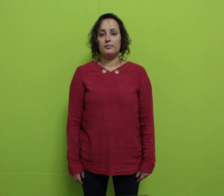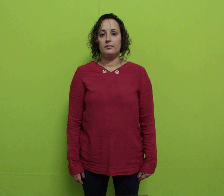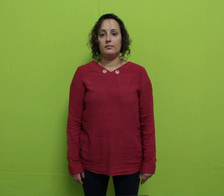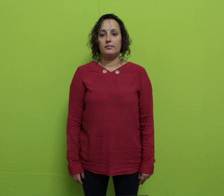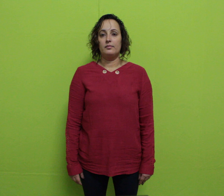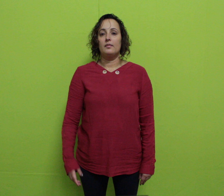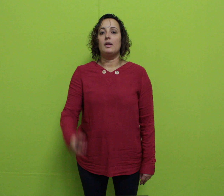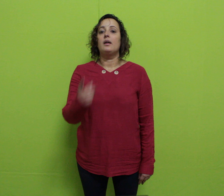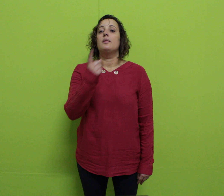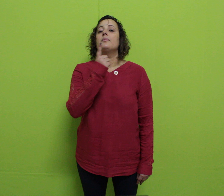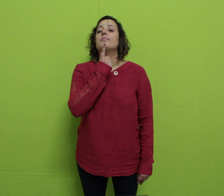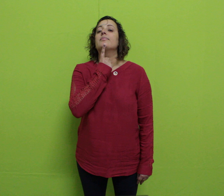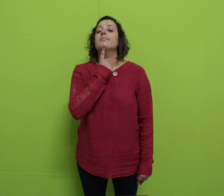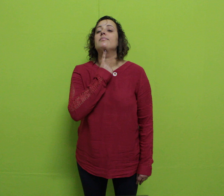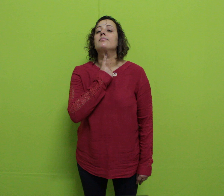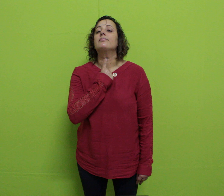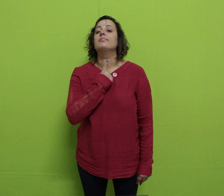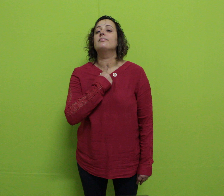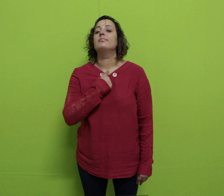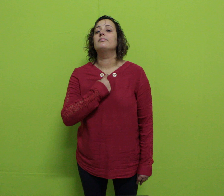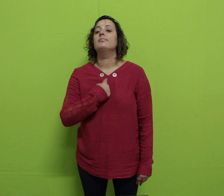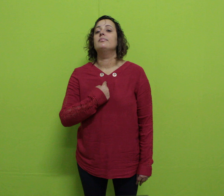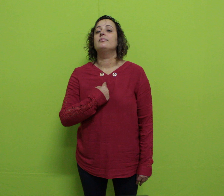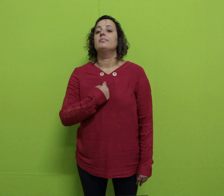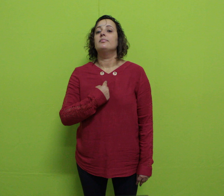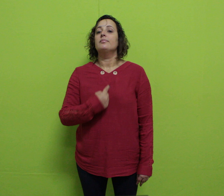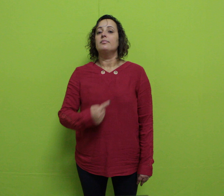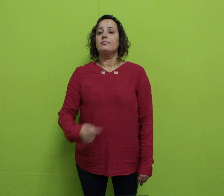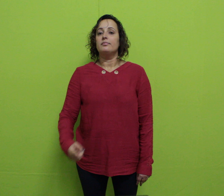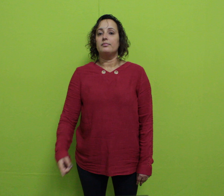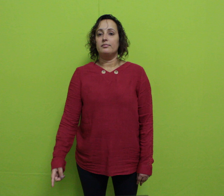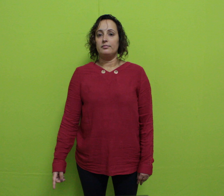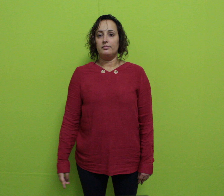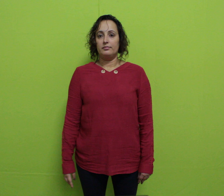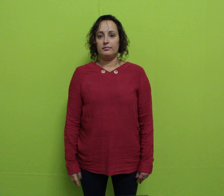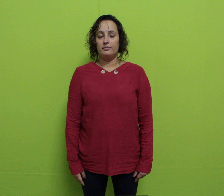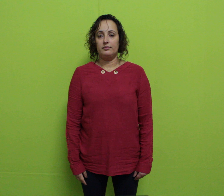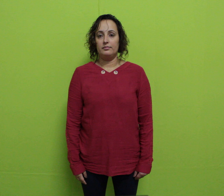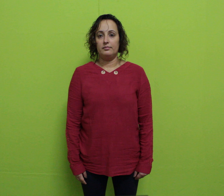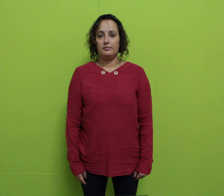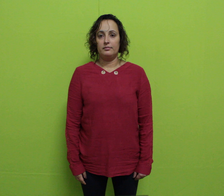vontade